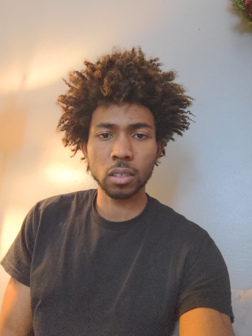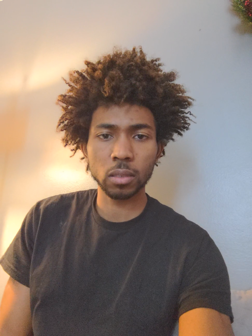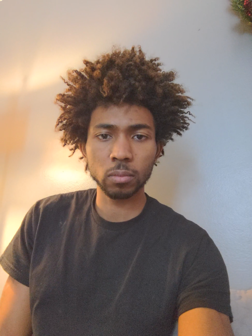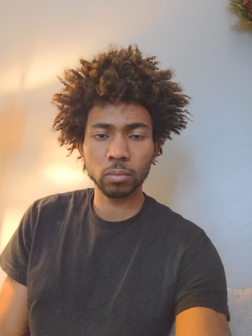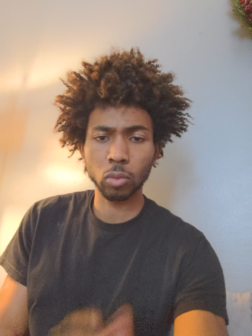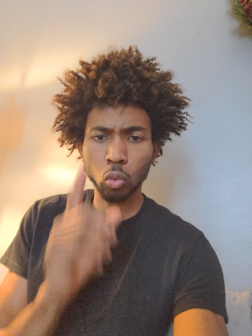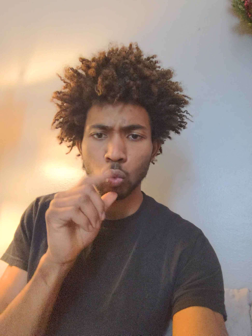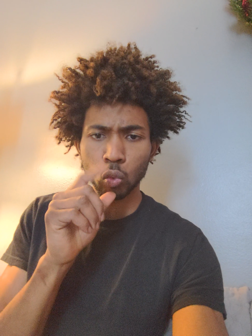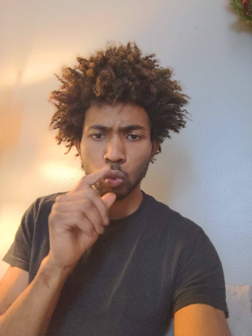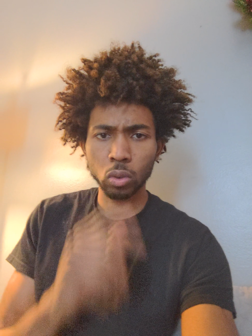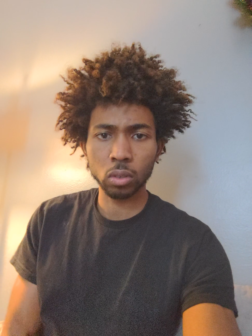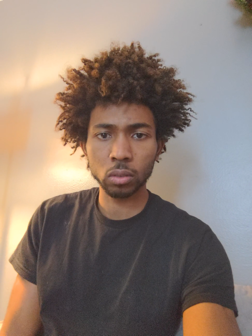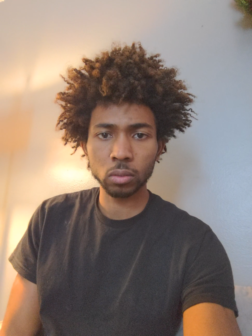who